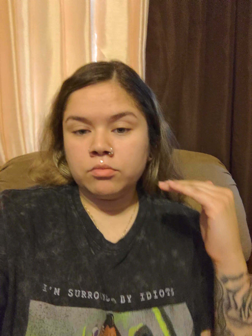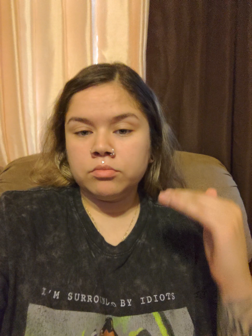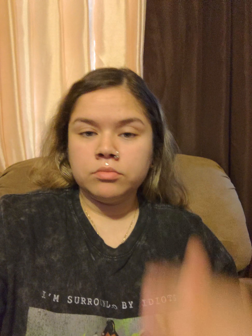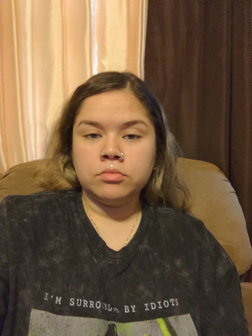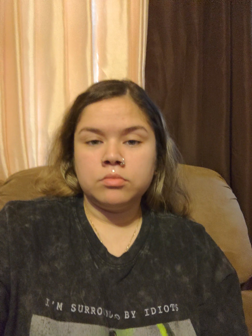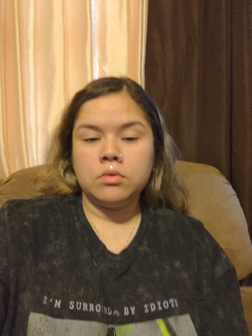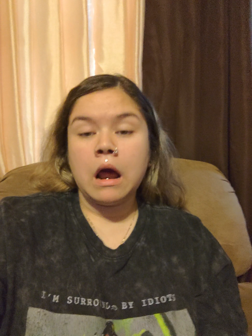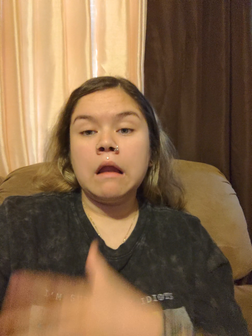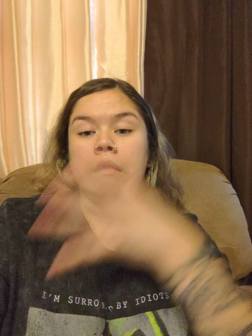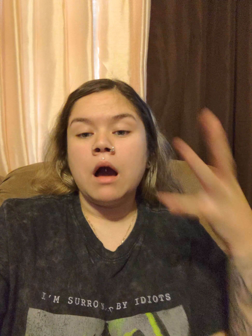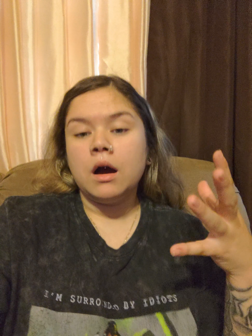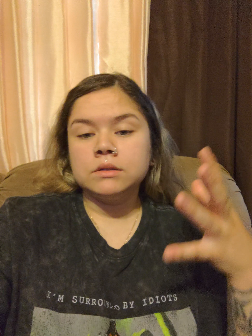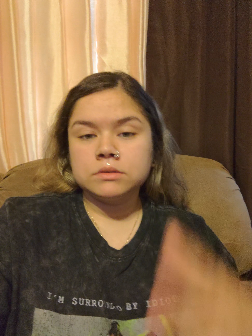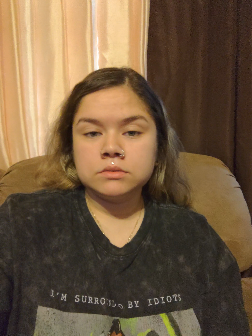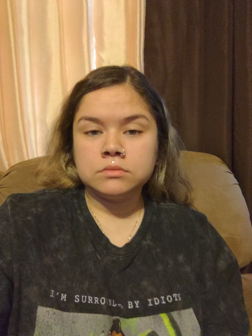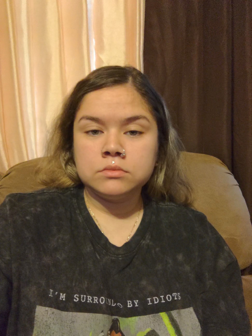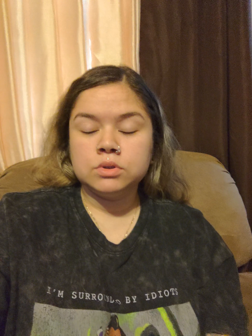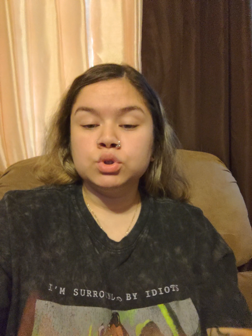a lot